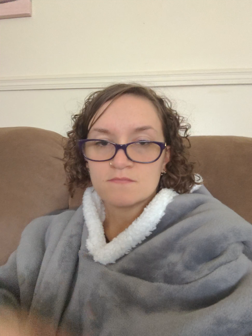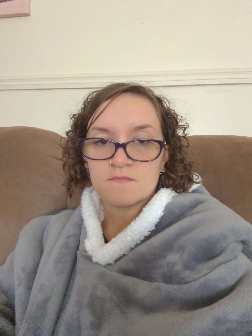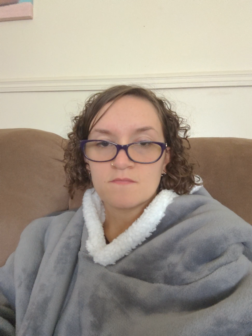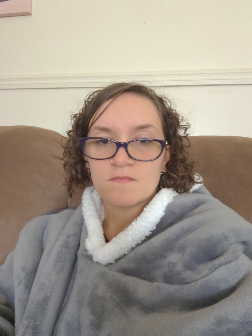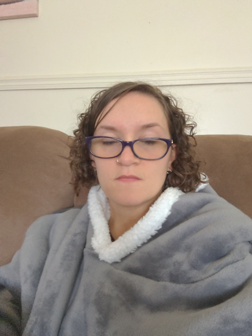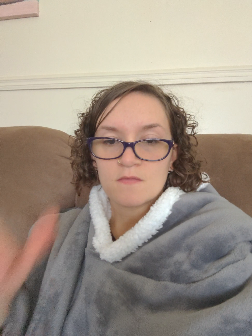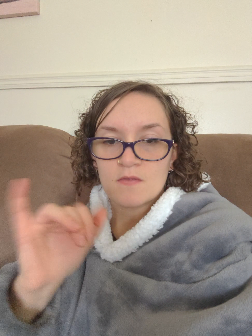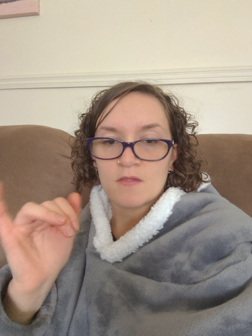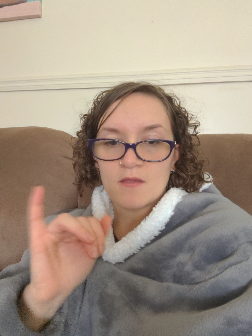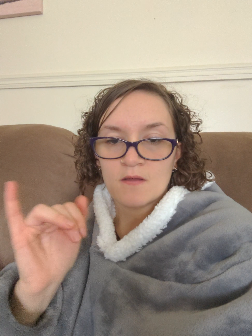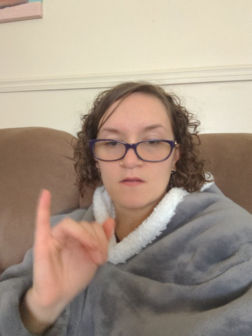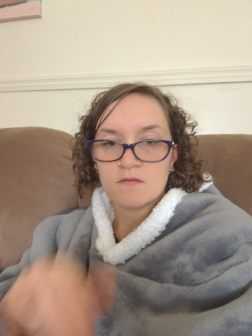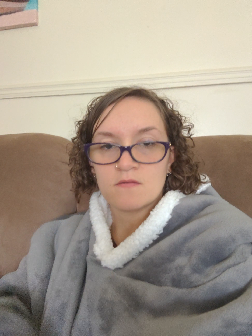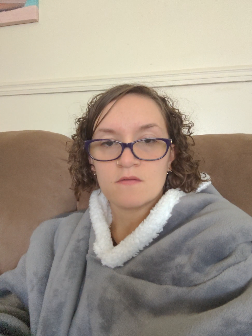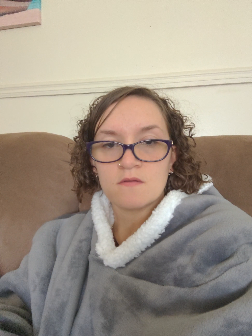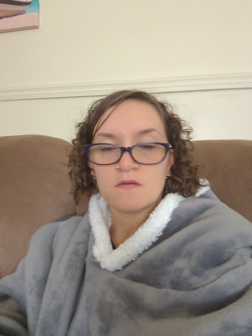like